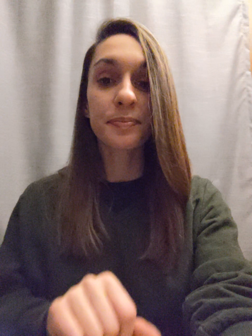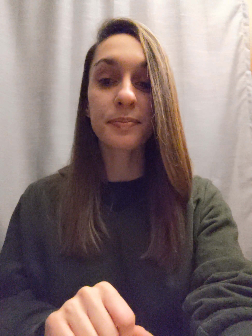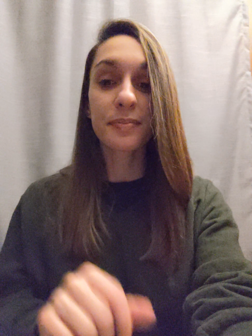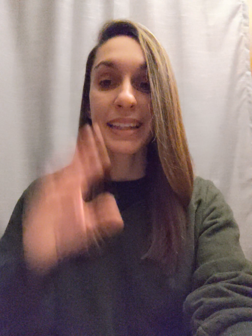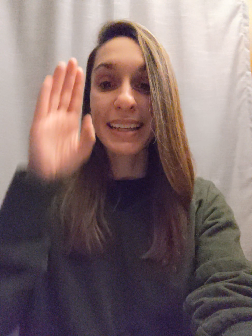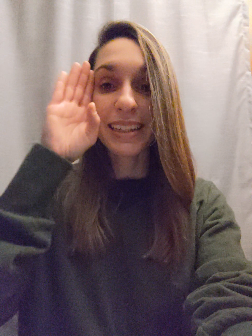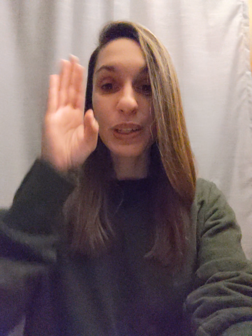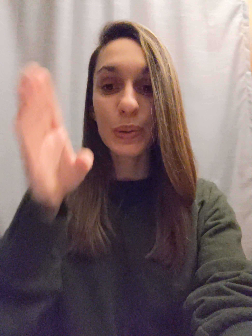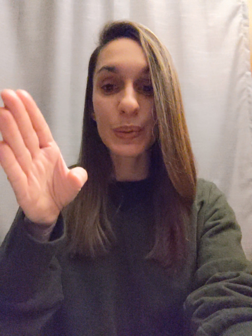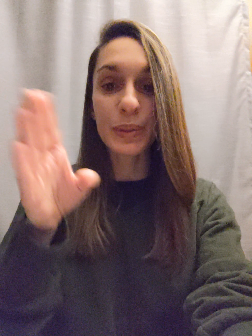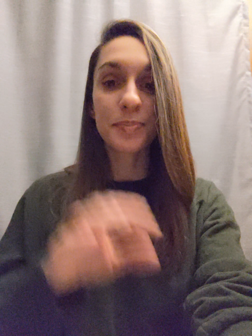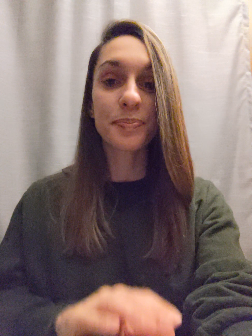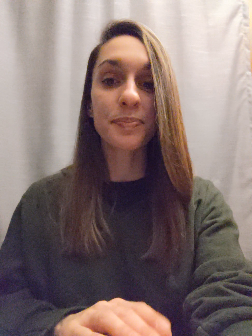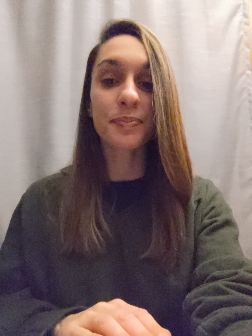hello